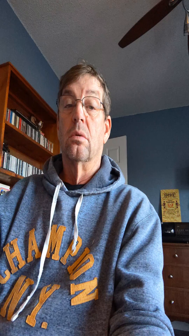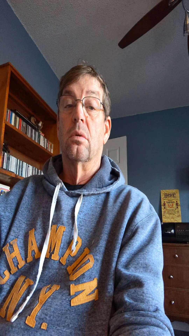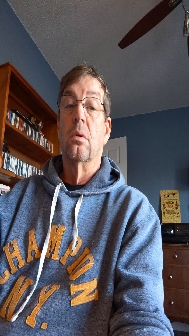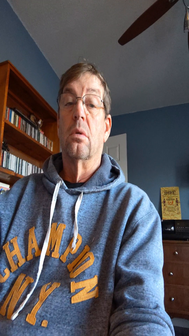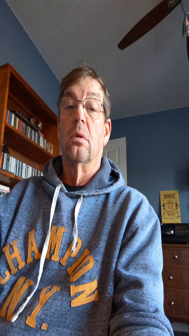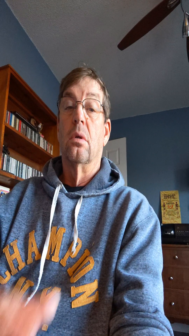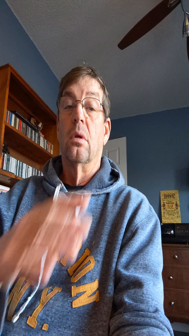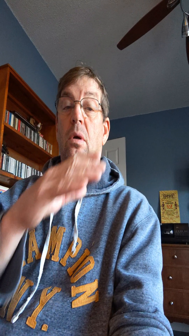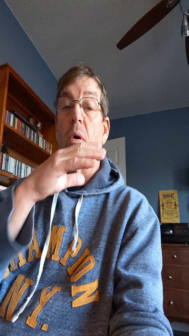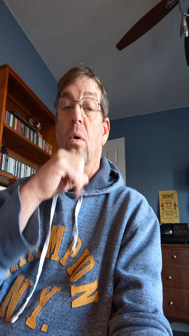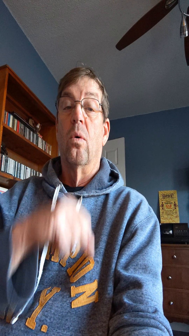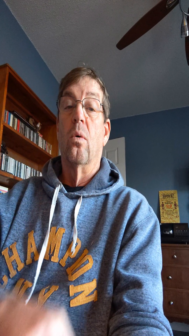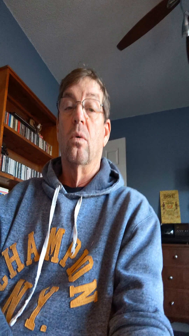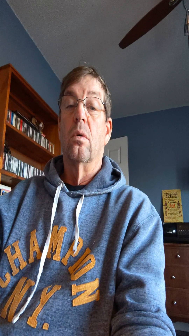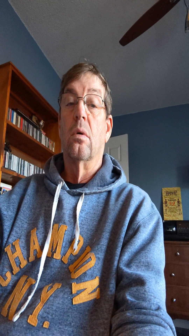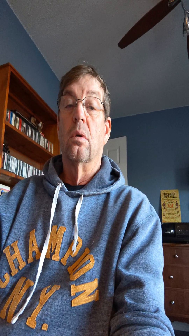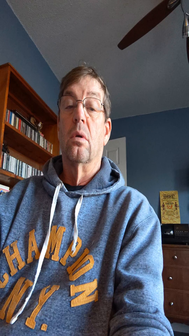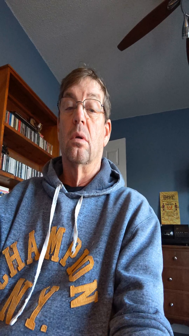old